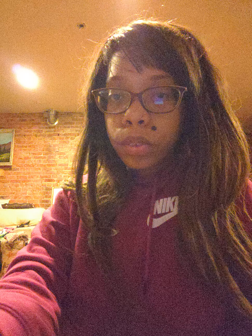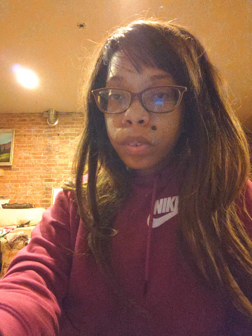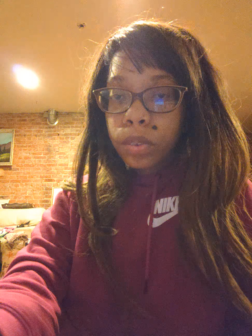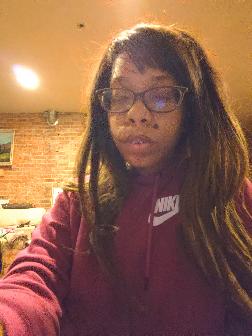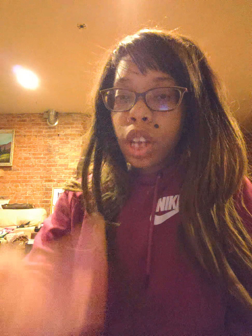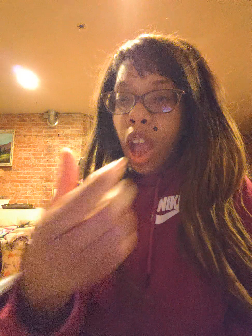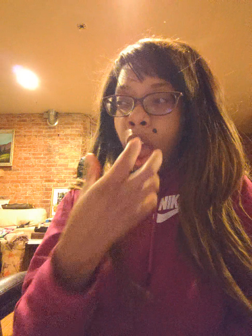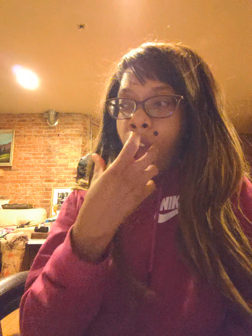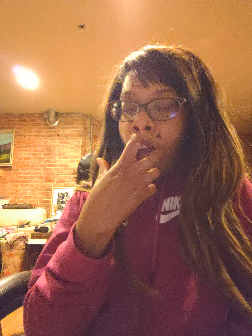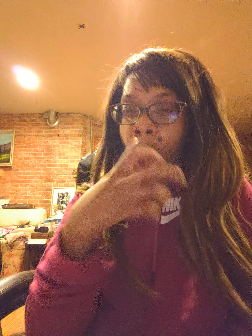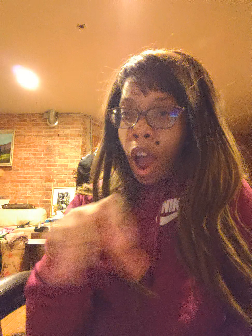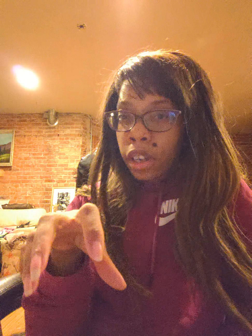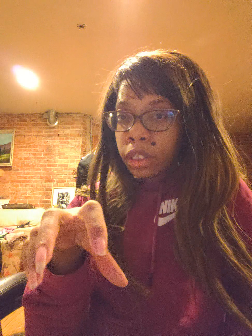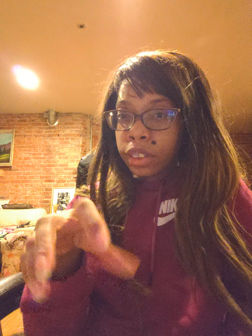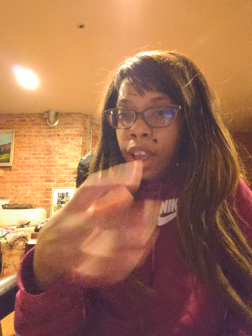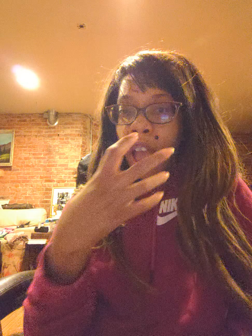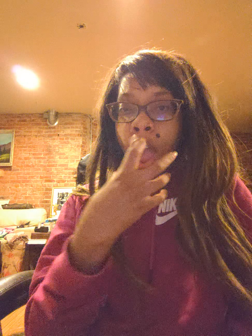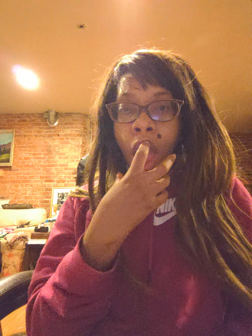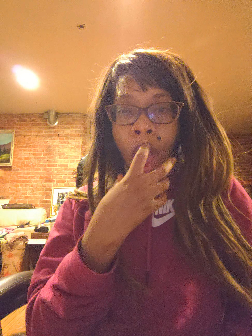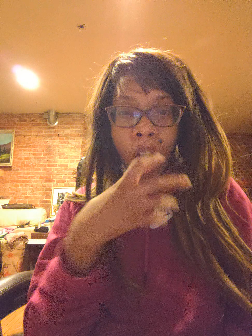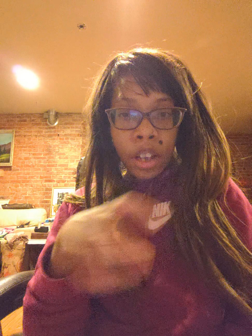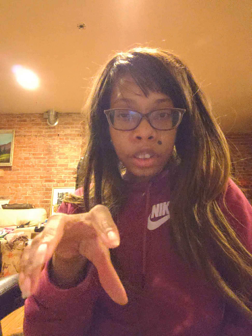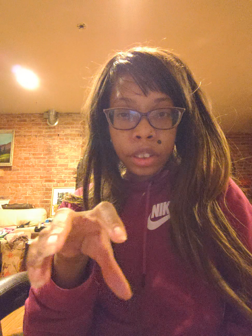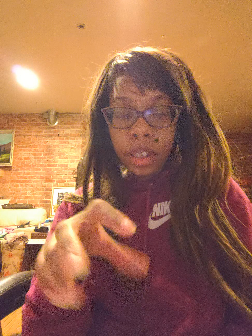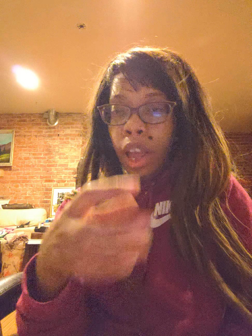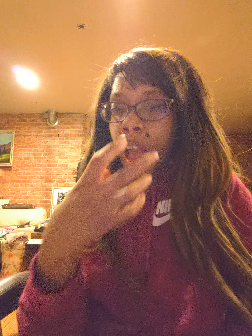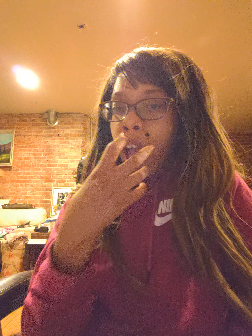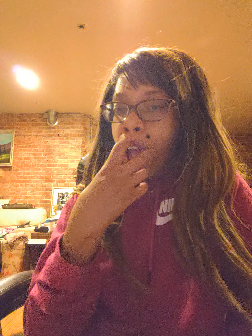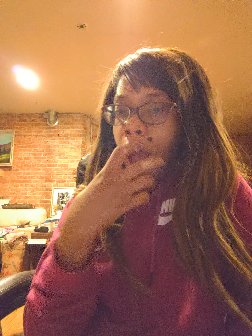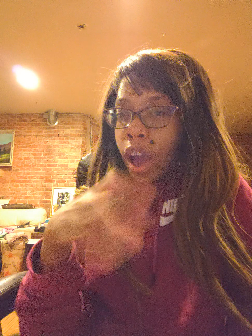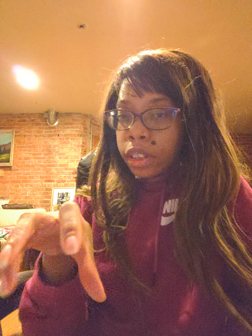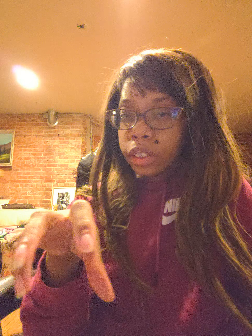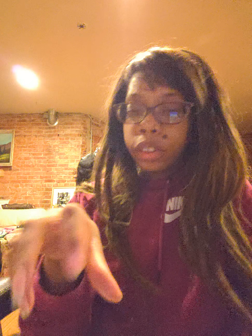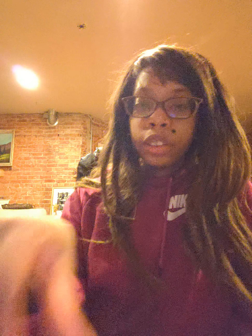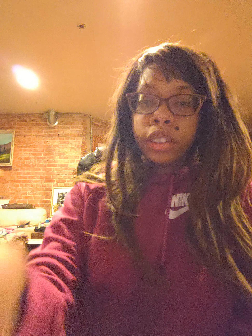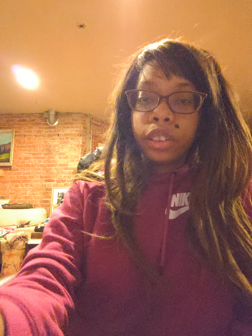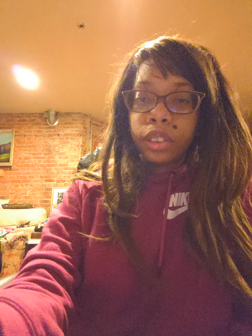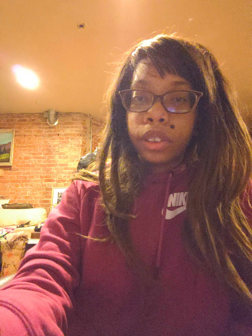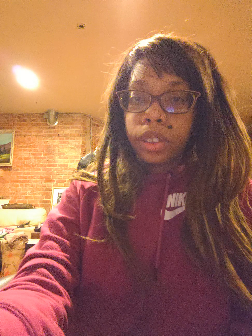hot